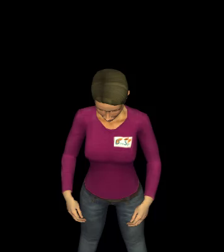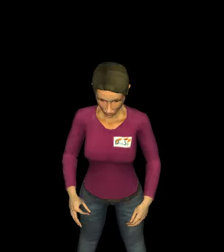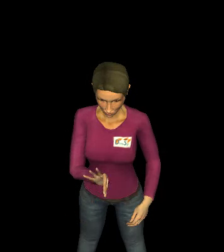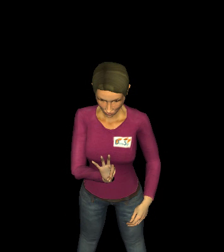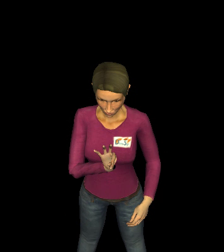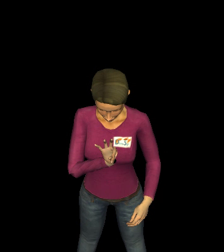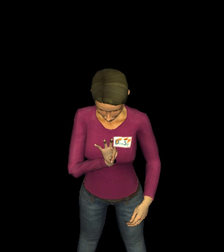دعوة